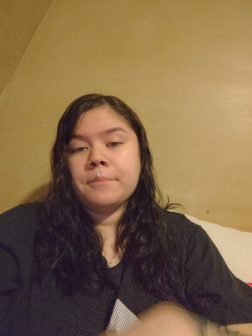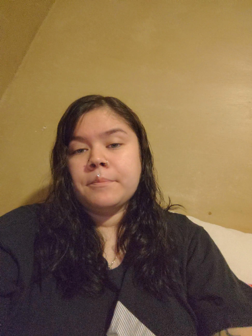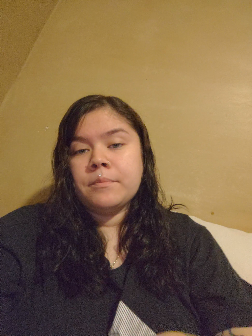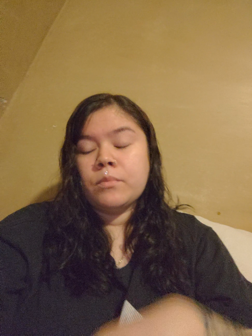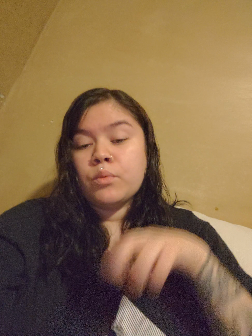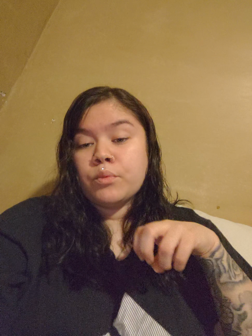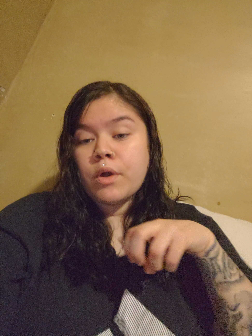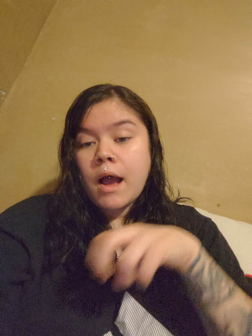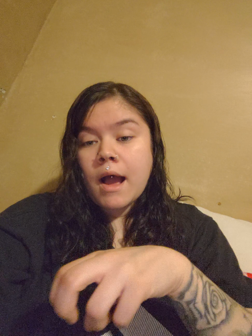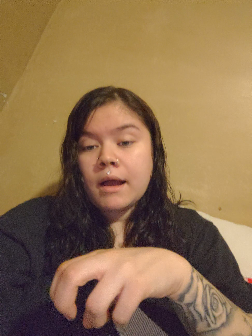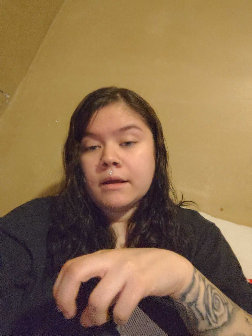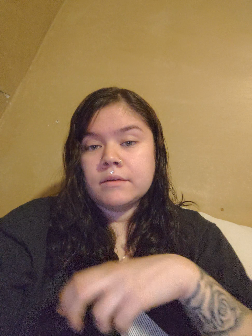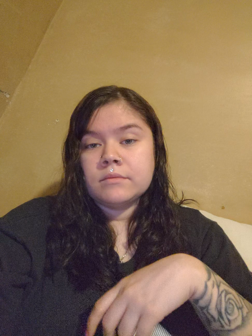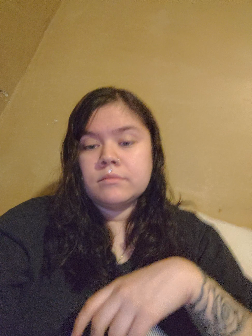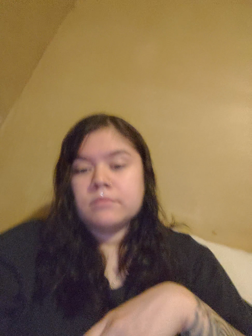ride